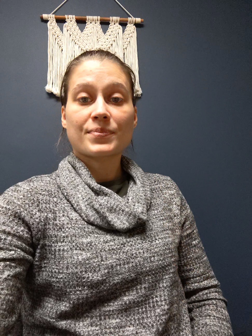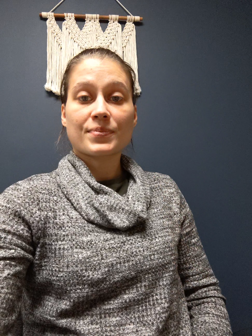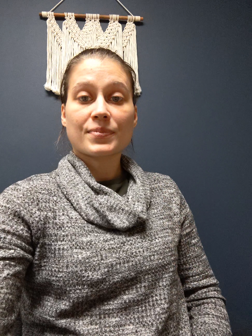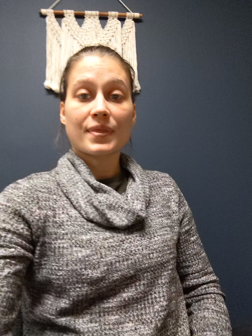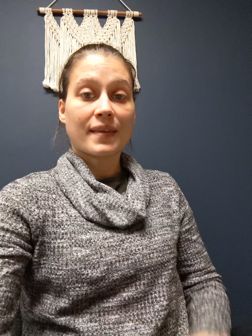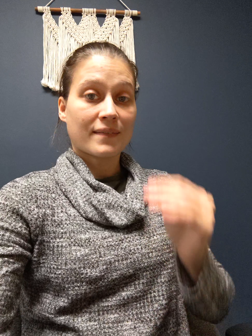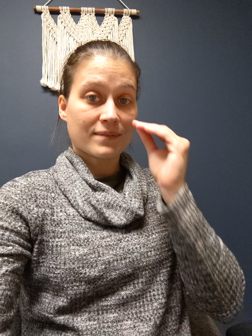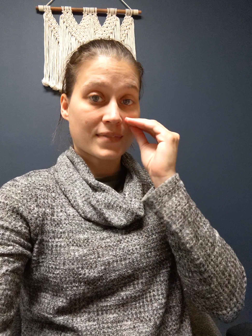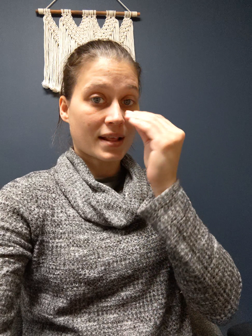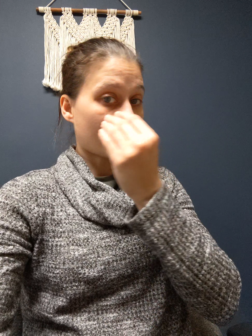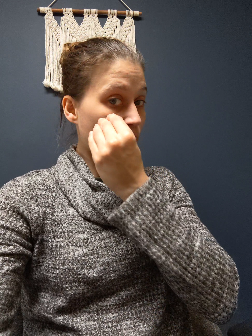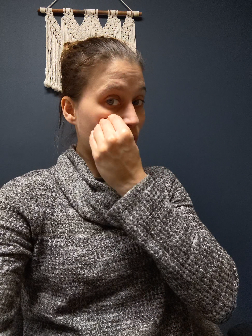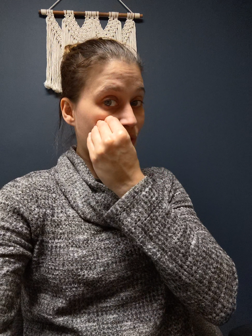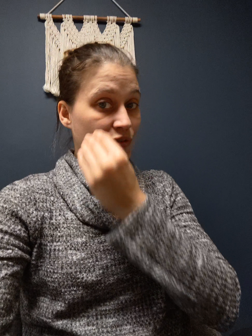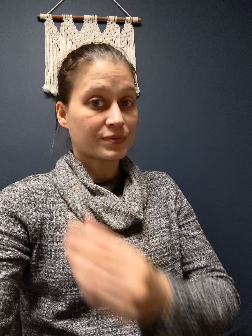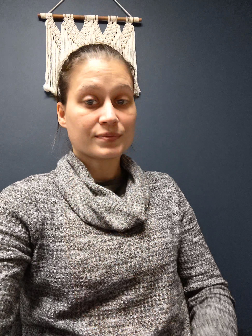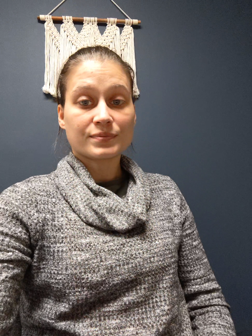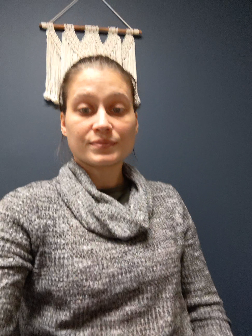flower